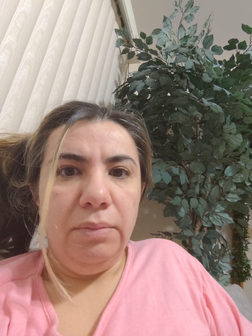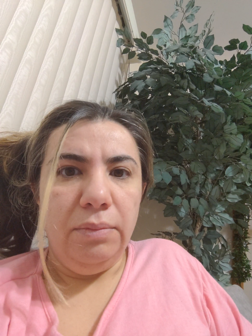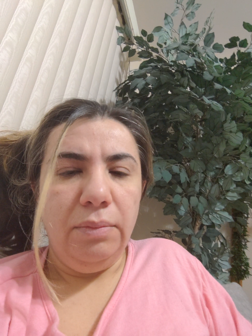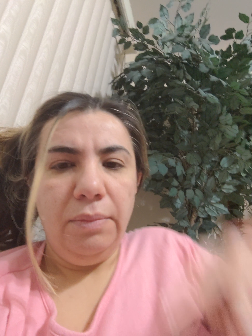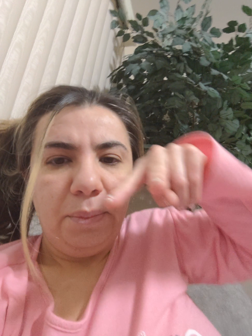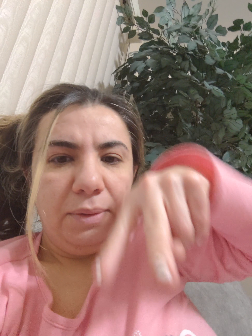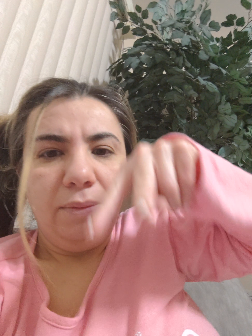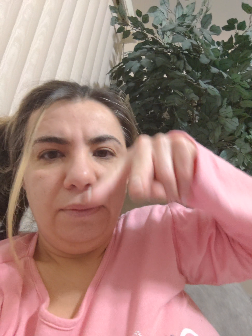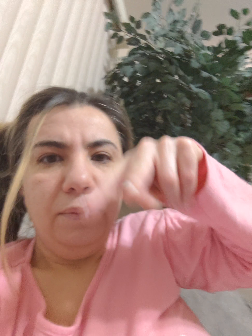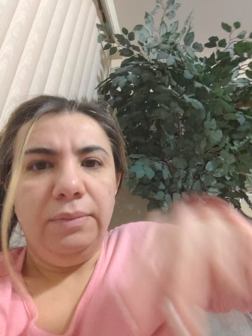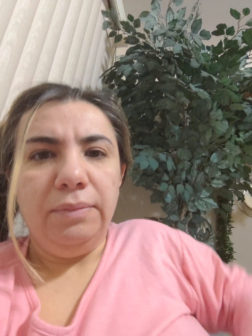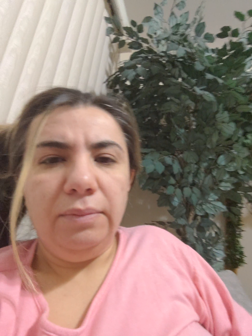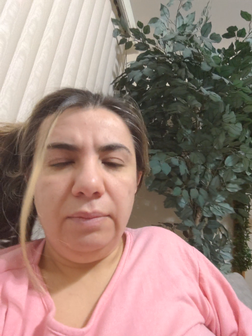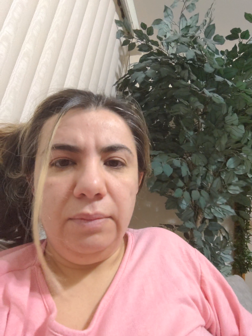napkin